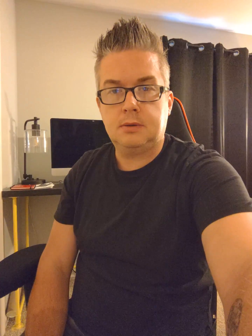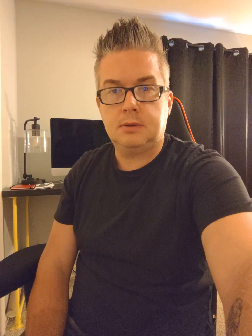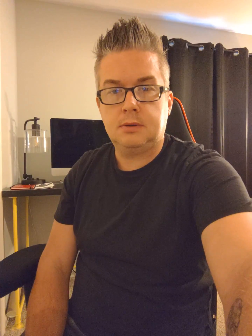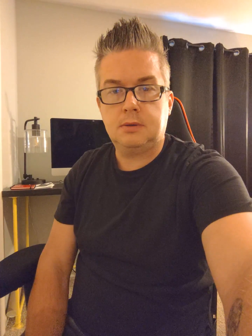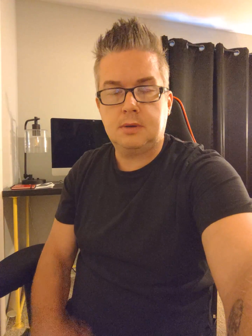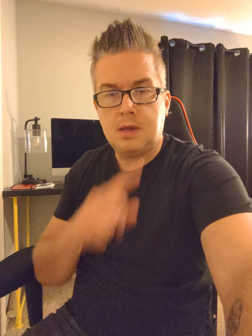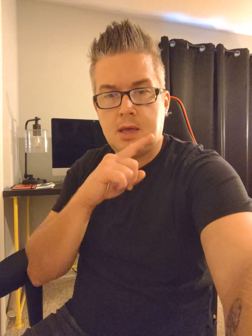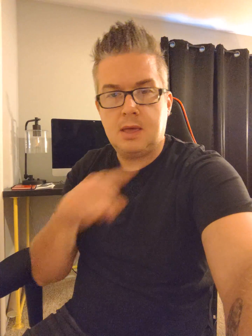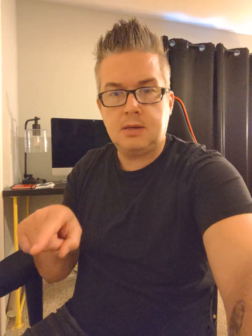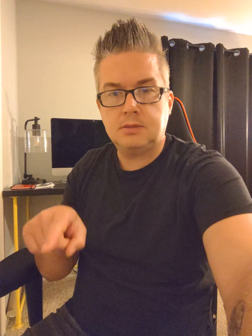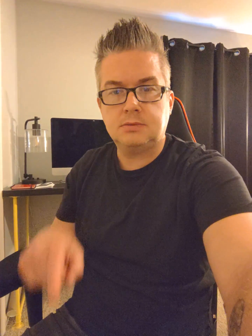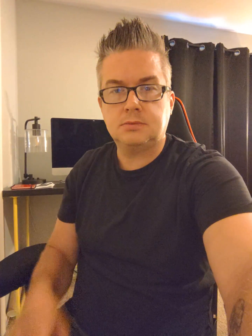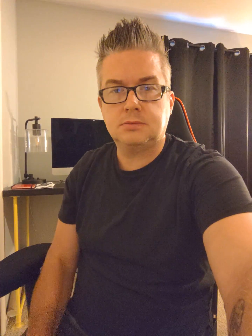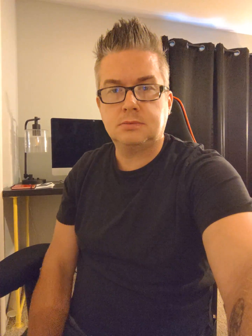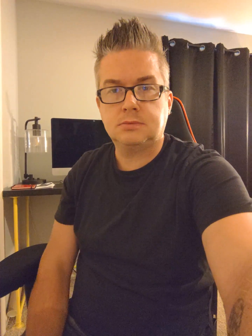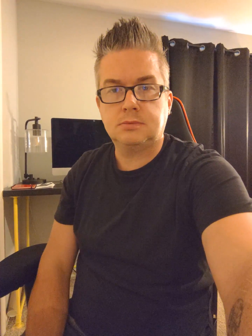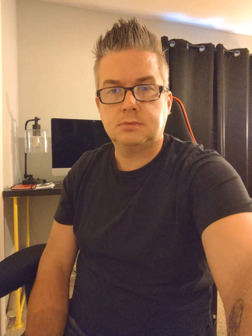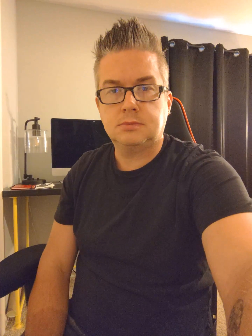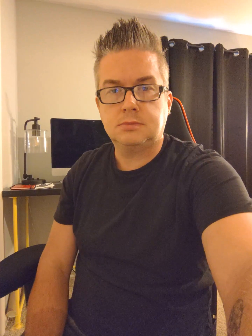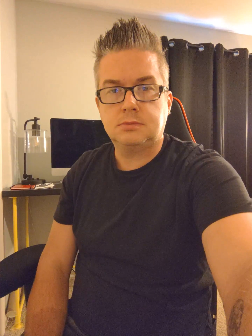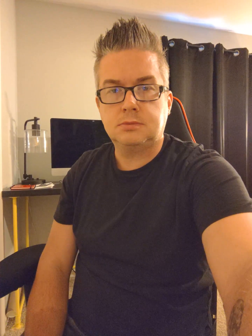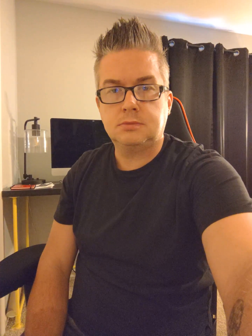cut